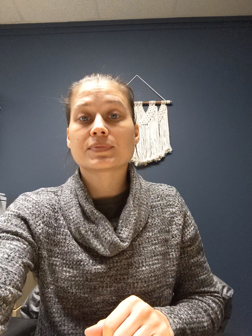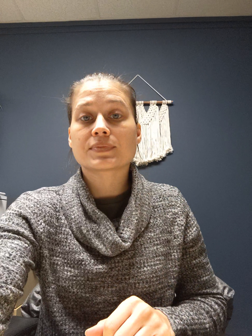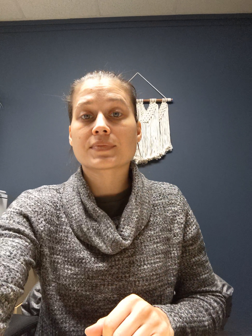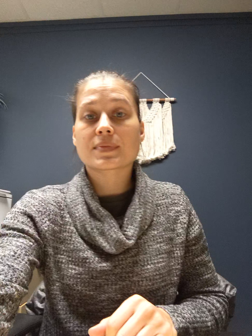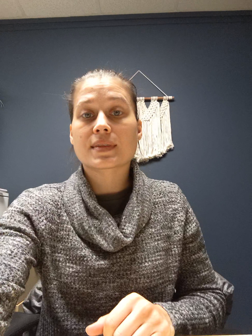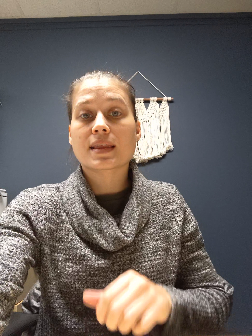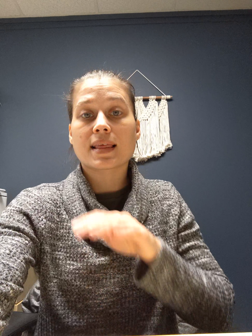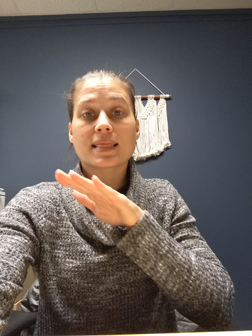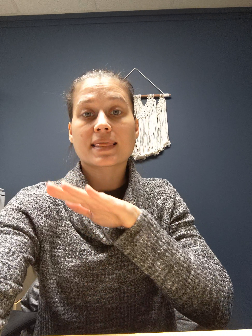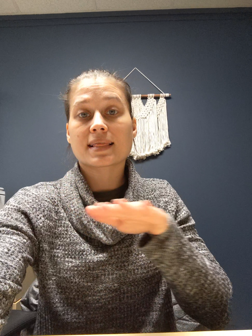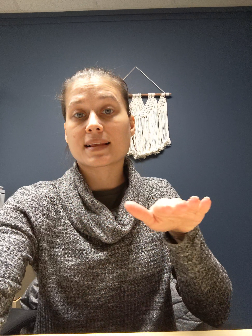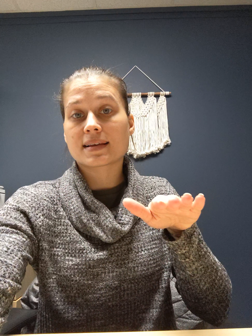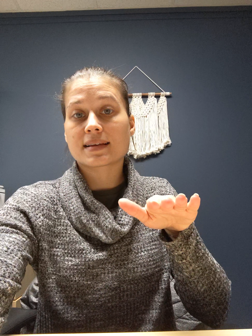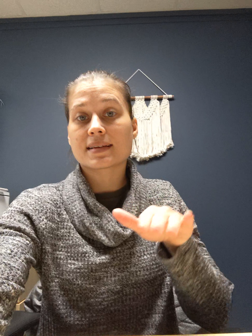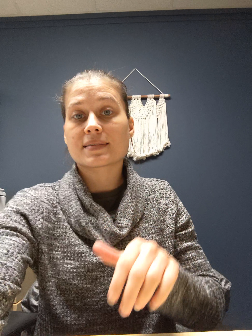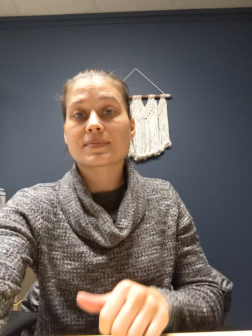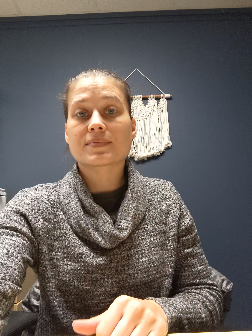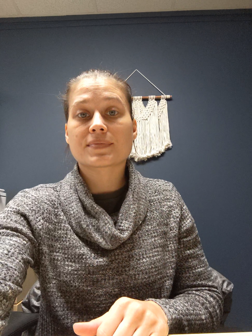clean